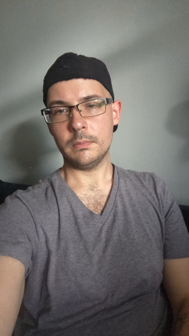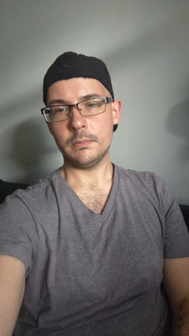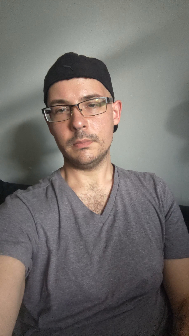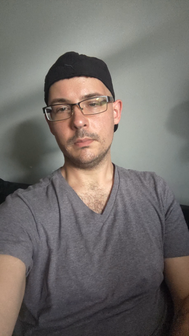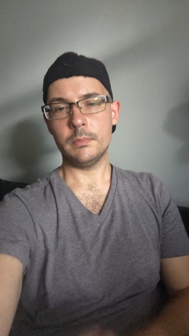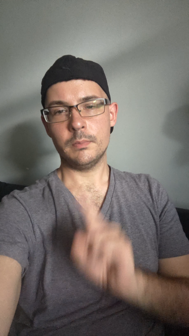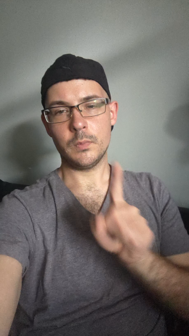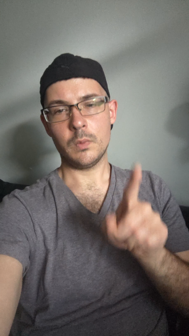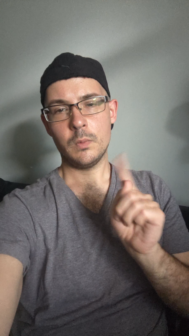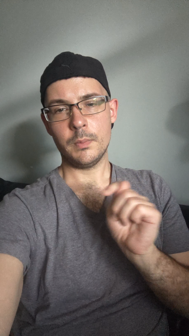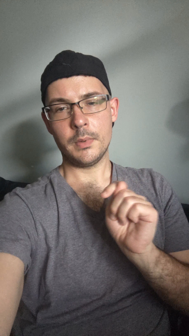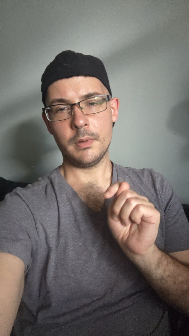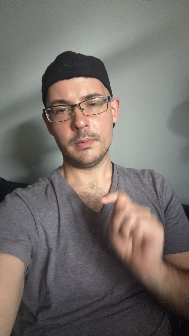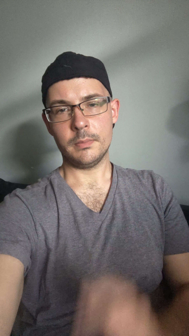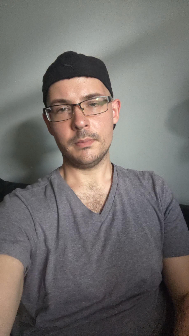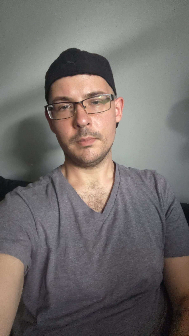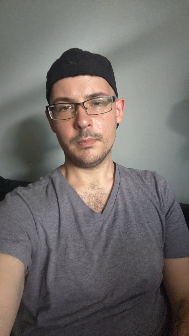go potty